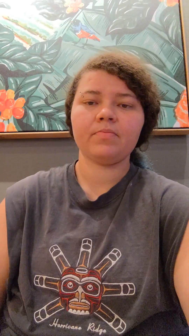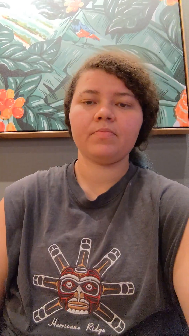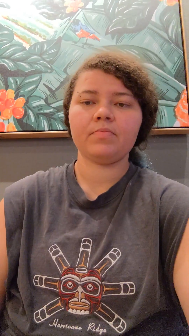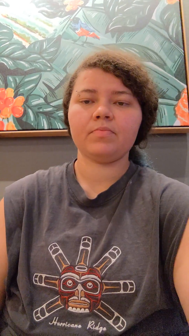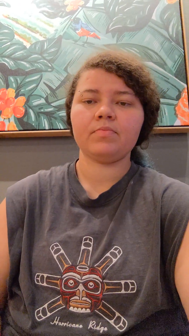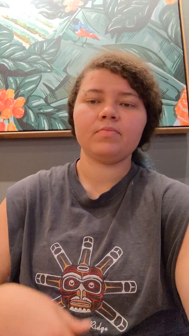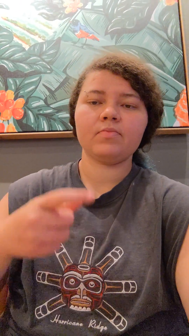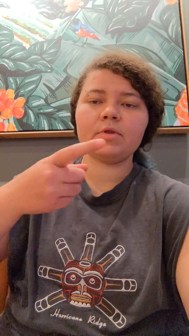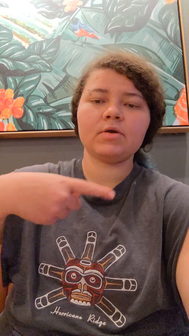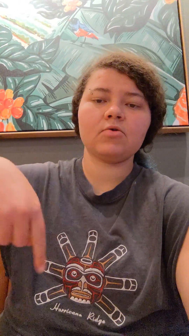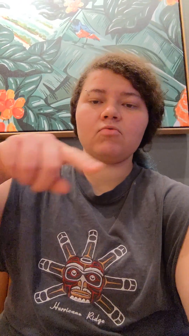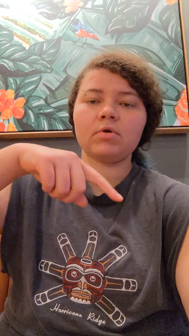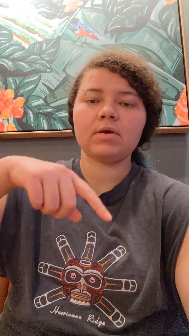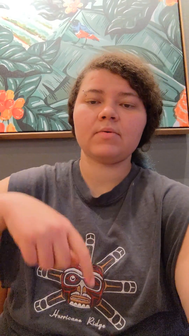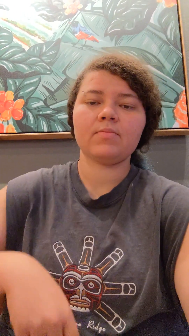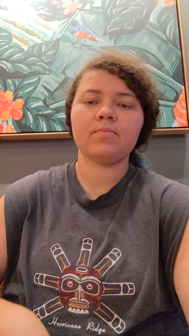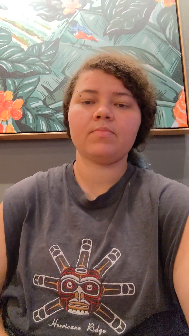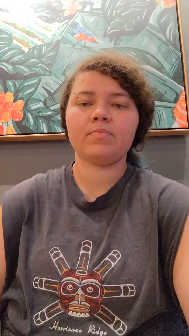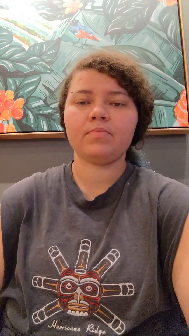around